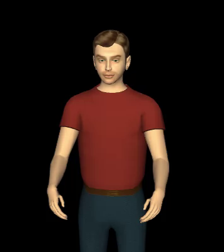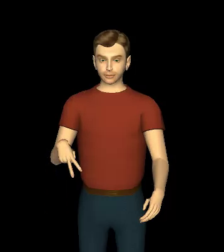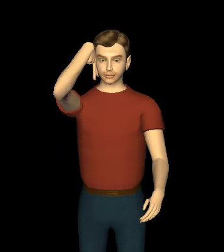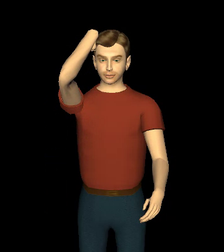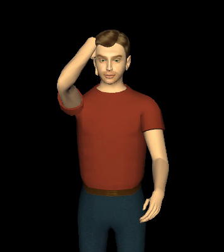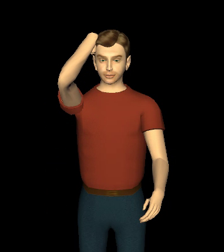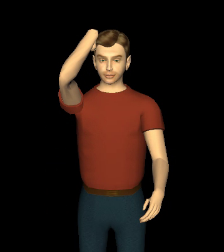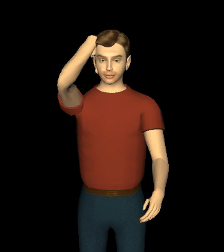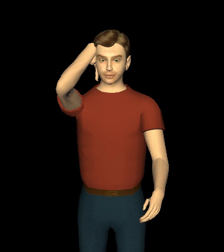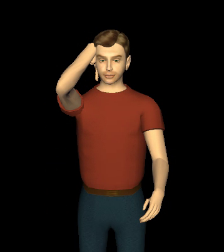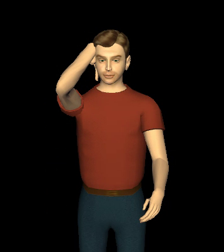كرز